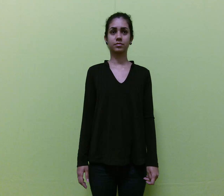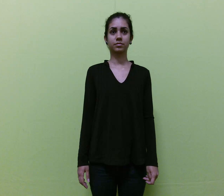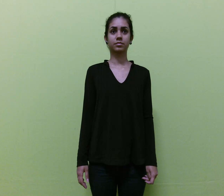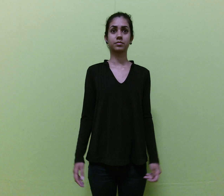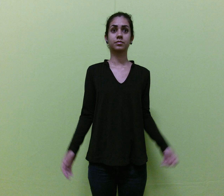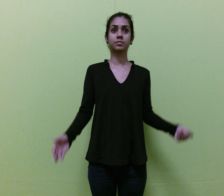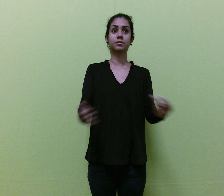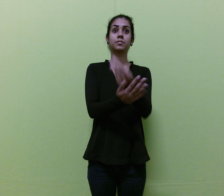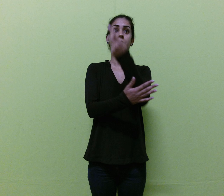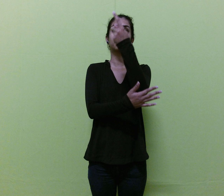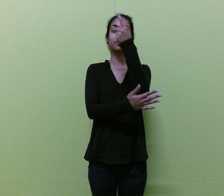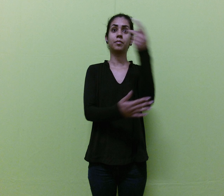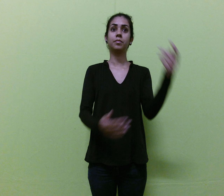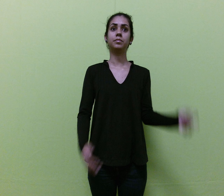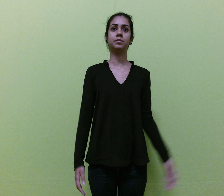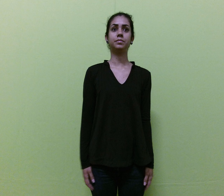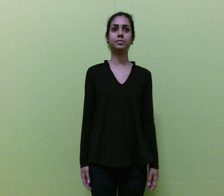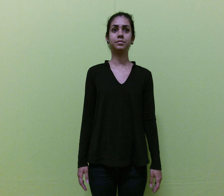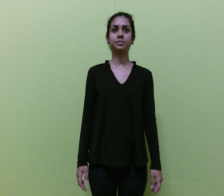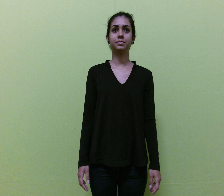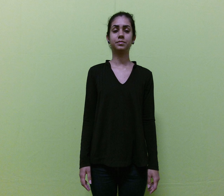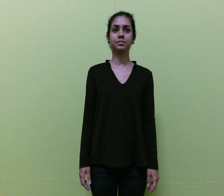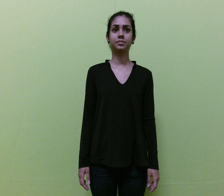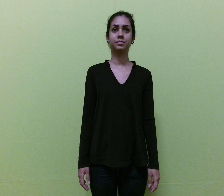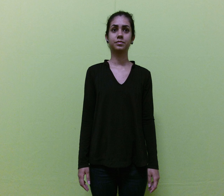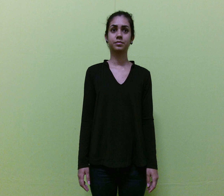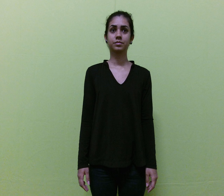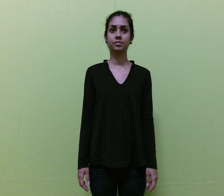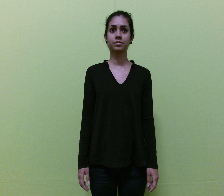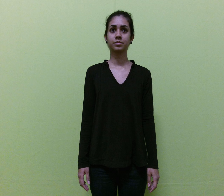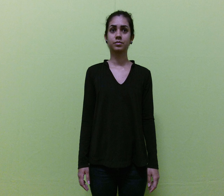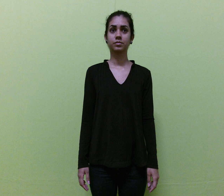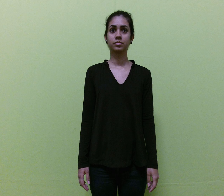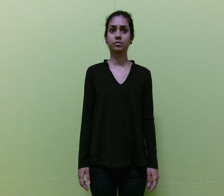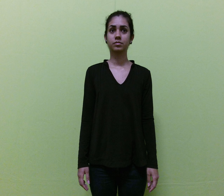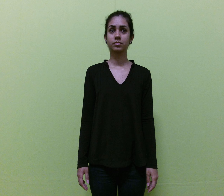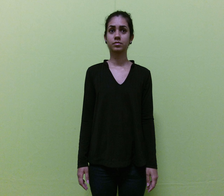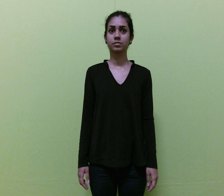acontecer